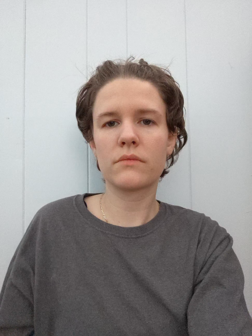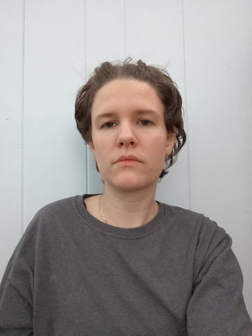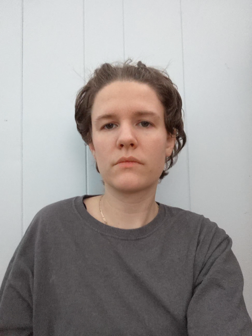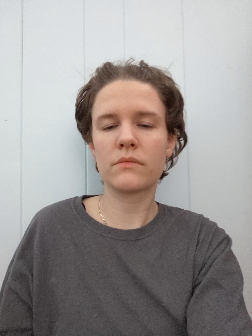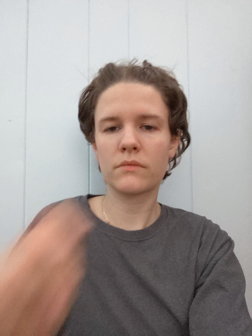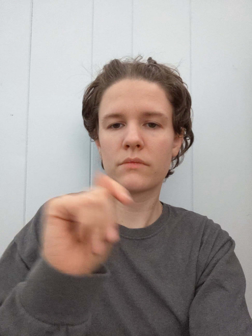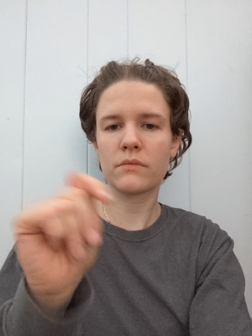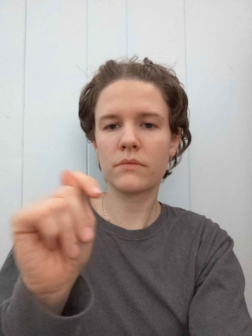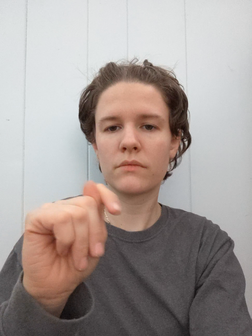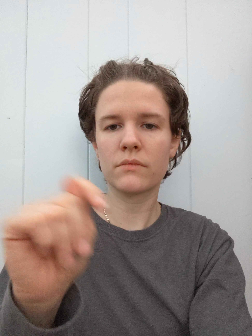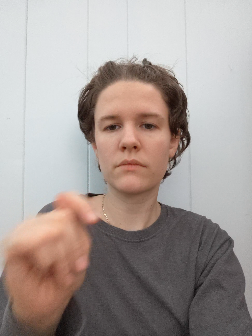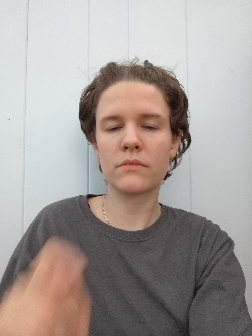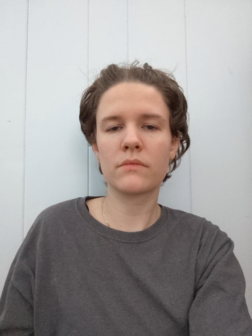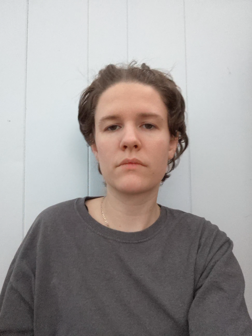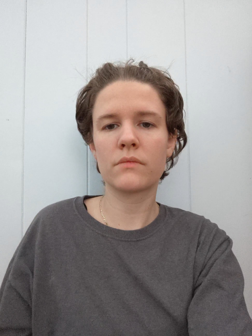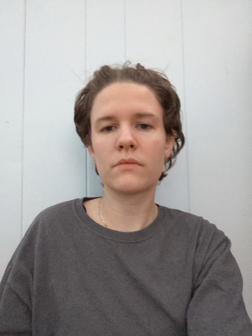potty